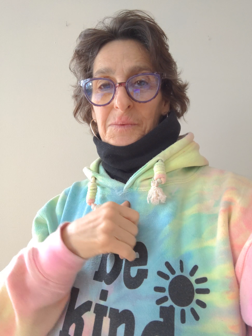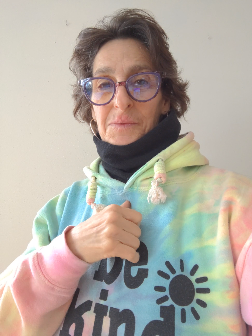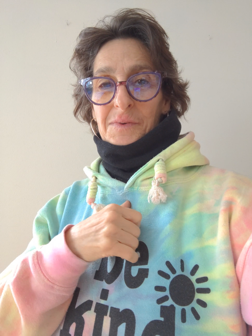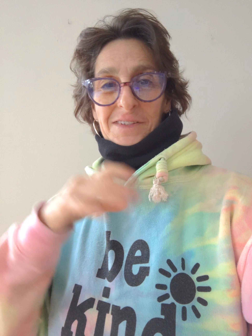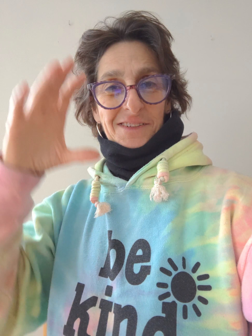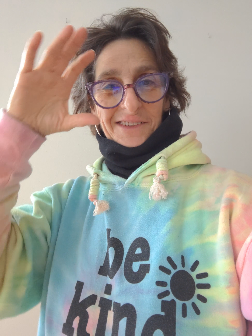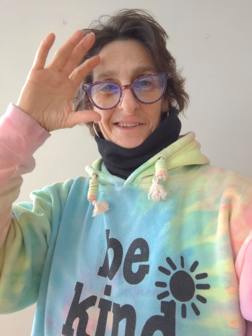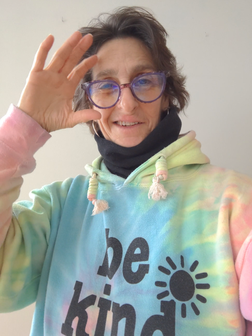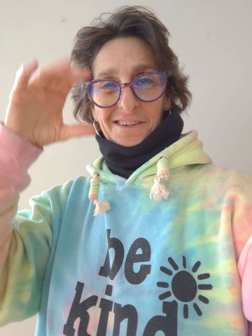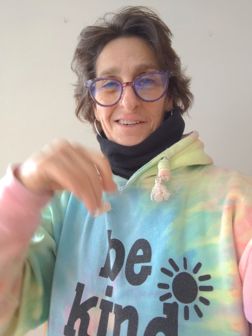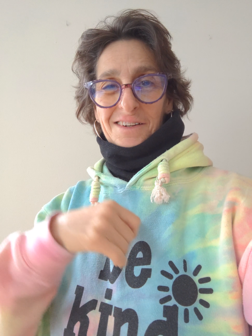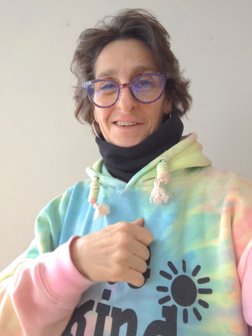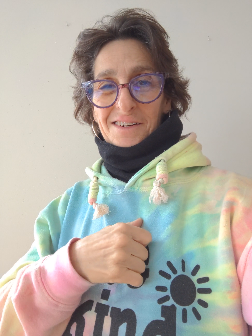sun